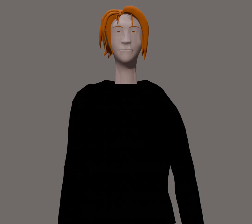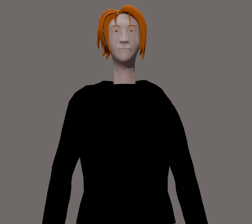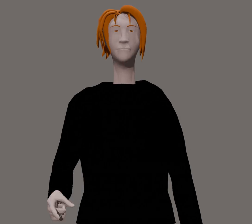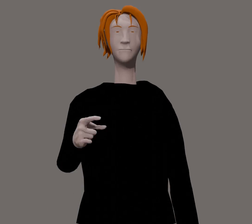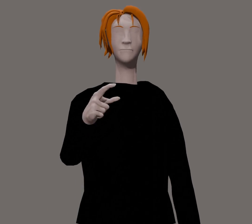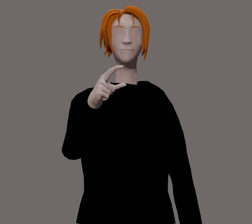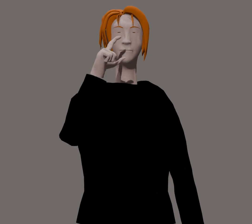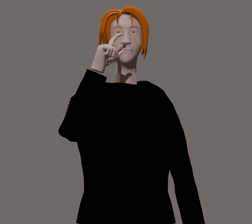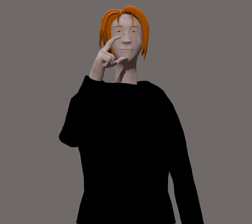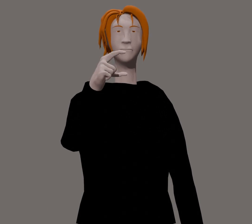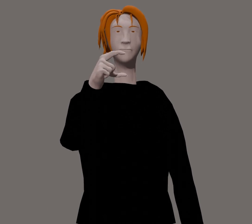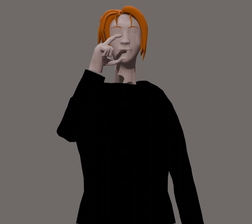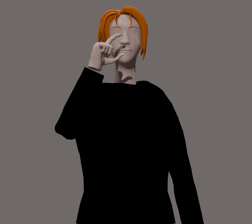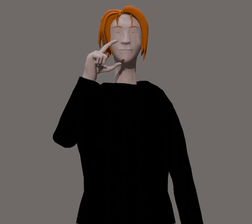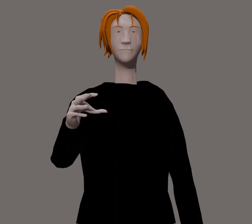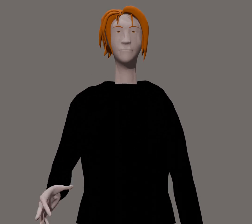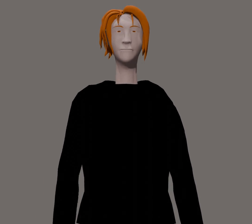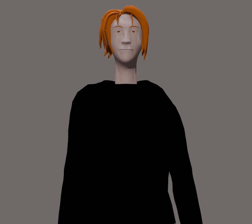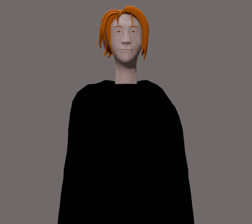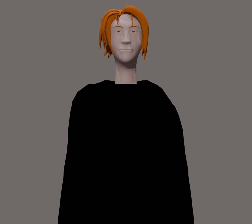Cocktail